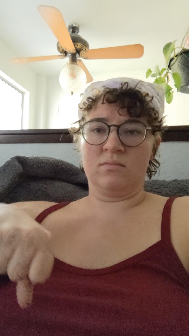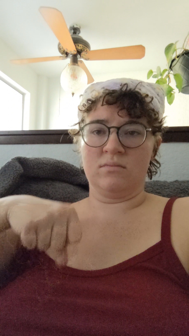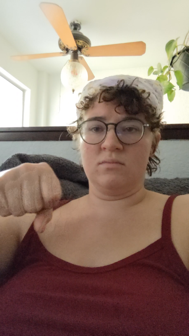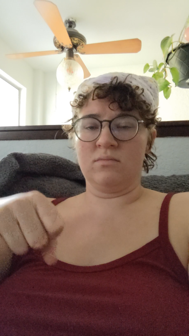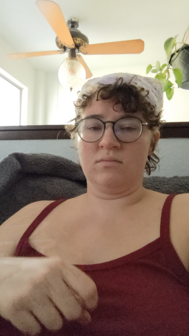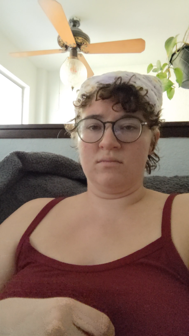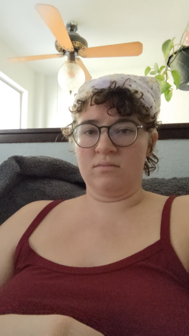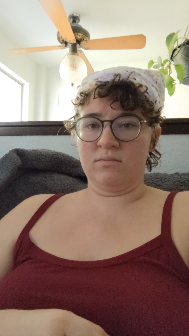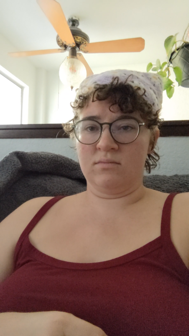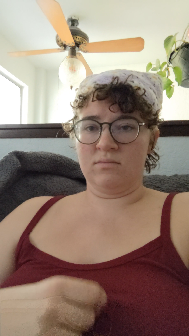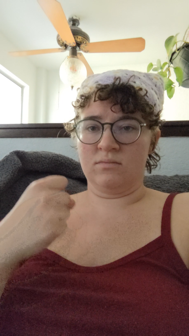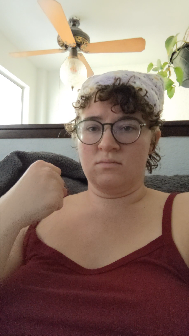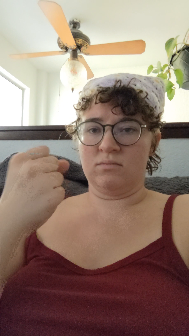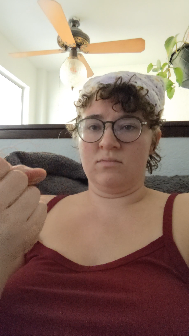drive